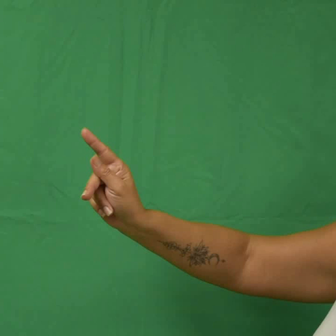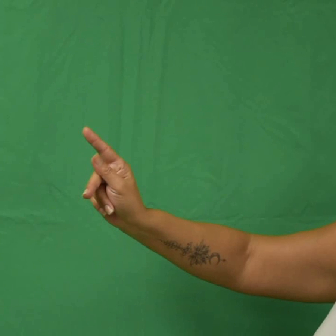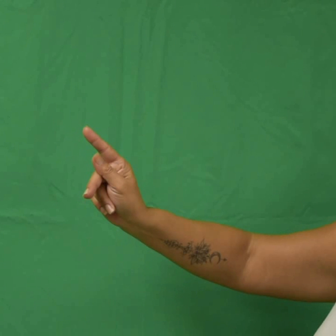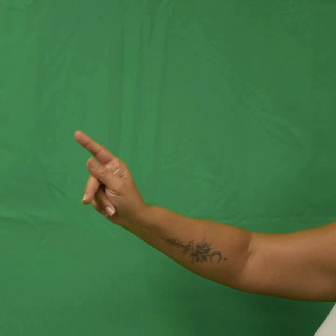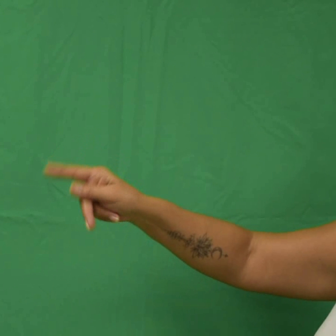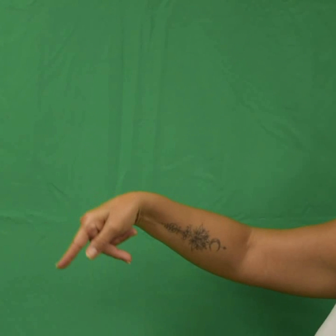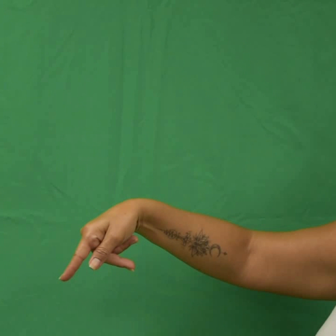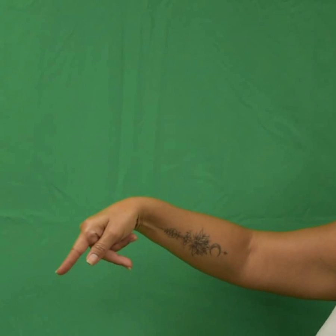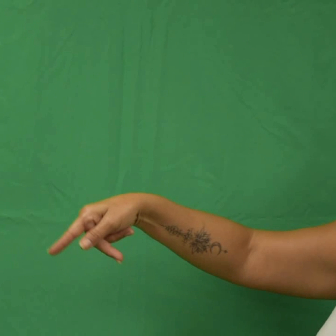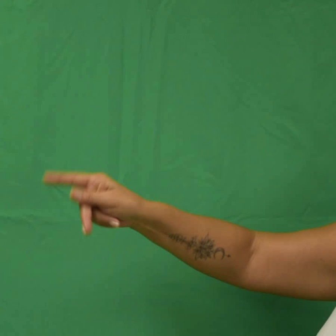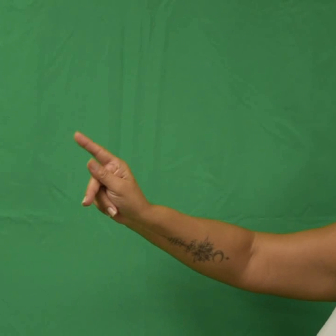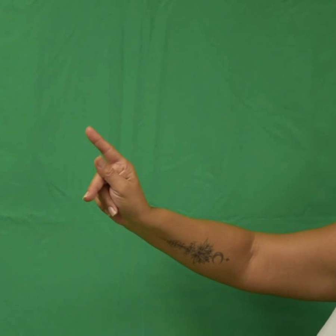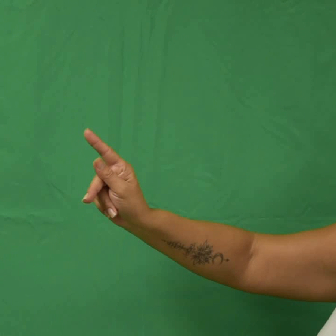K